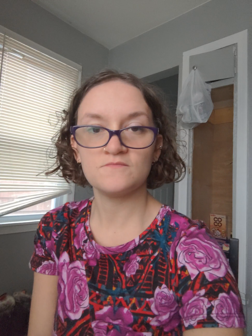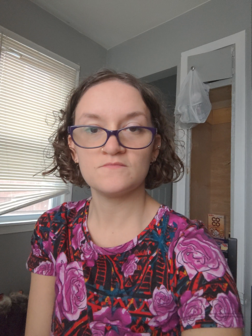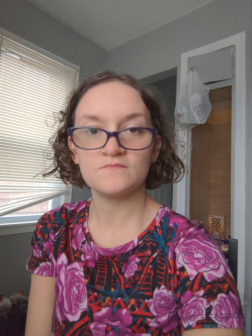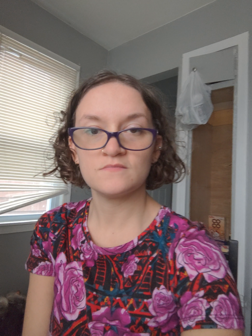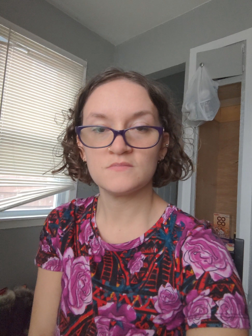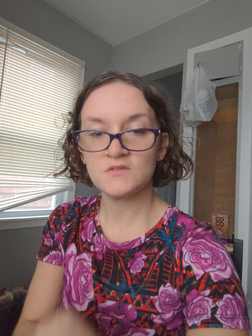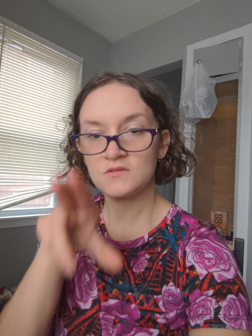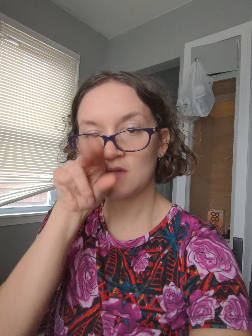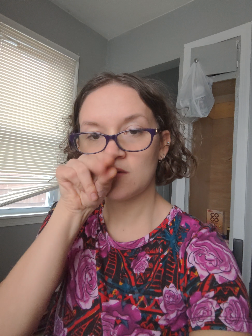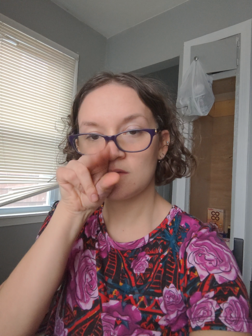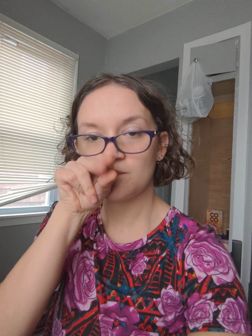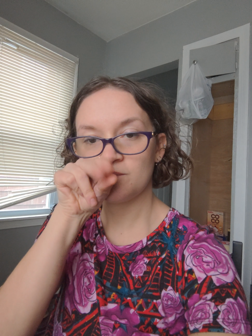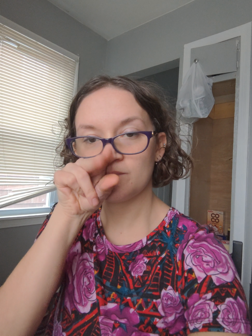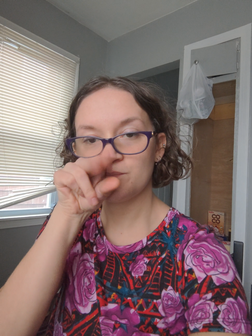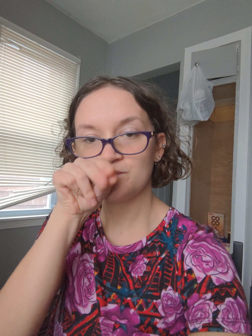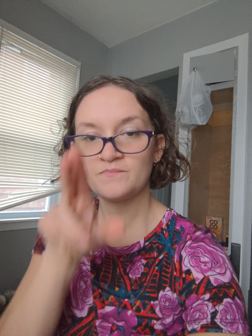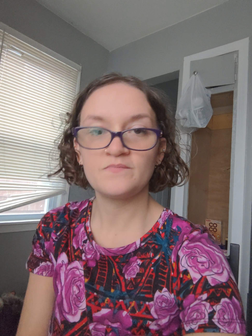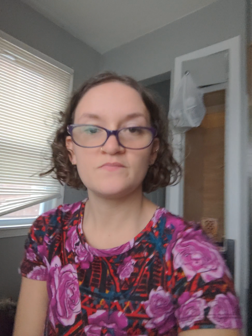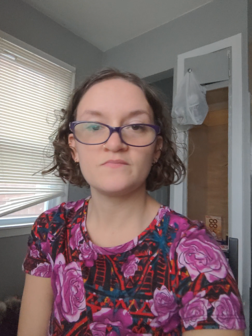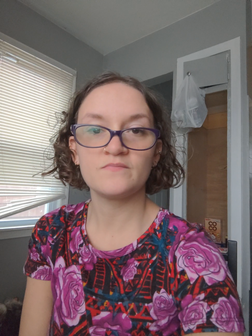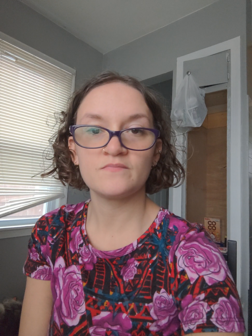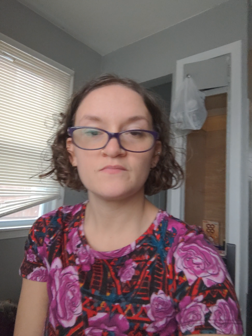duck